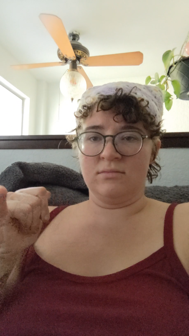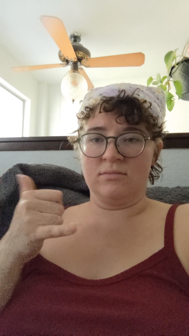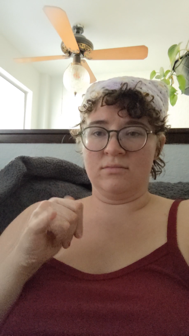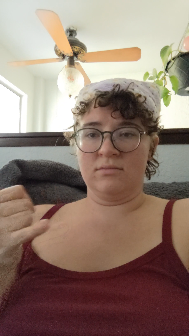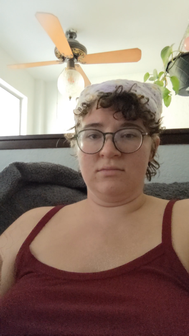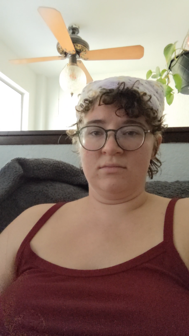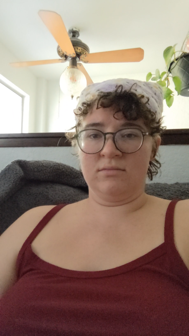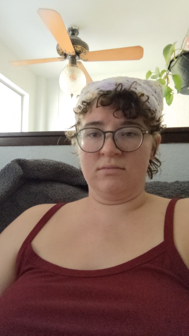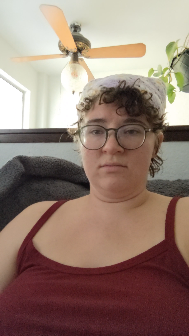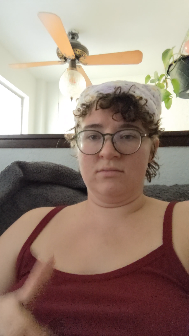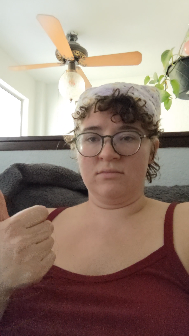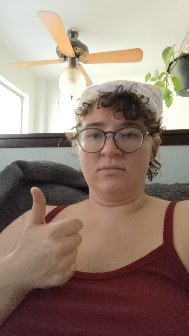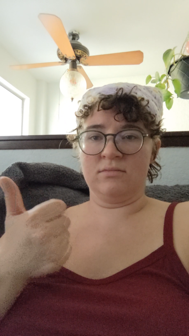chase